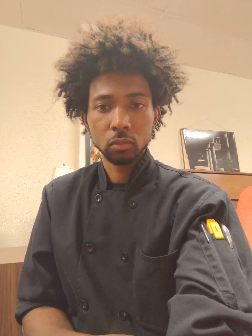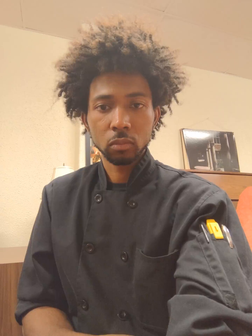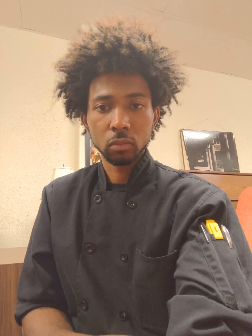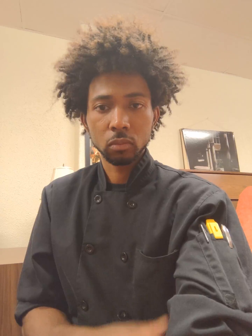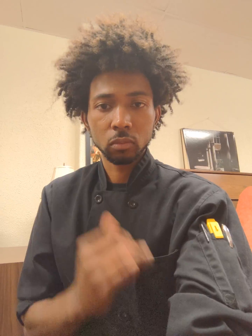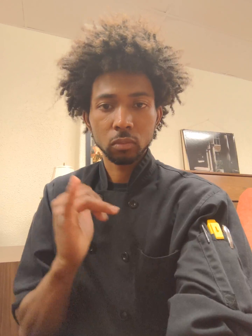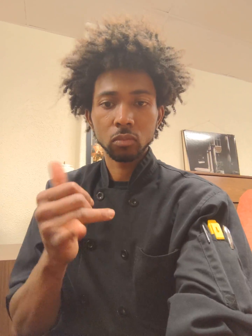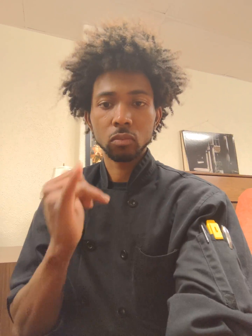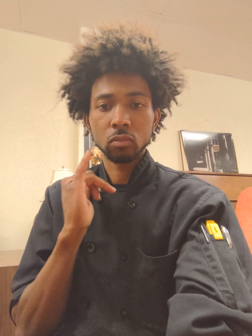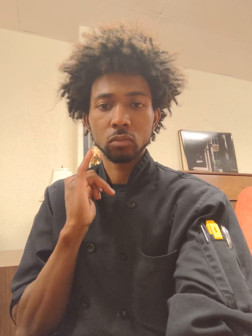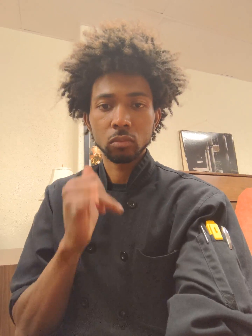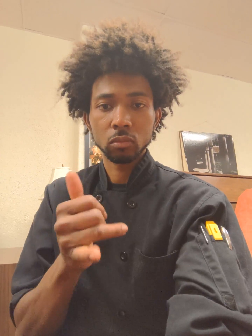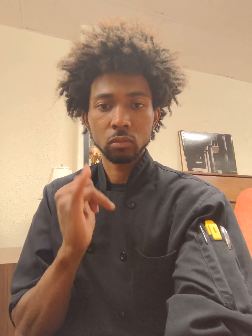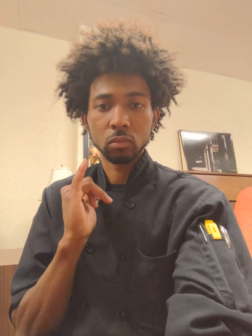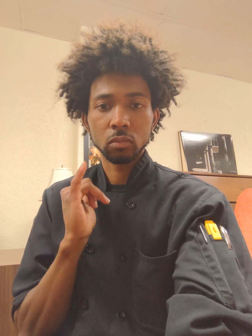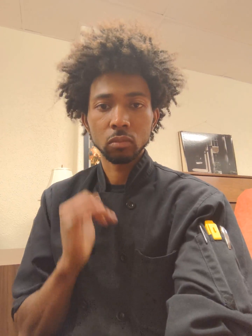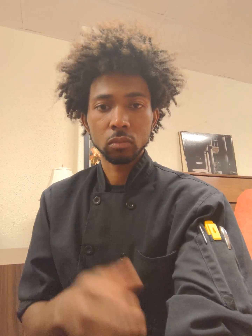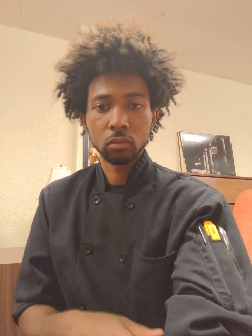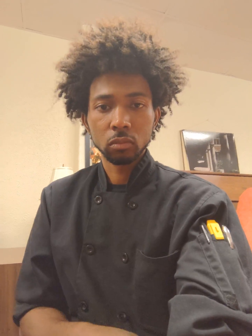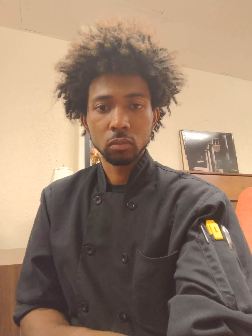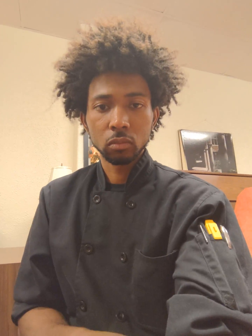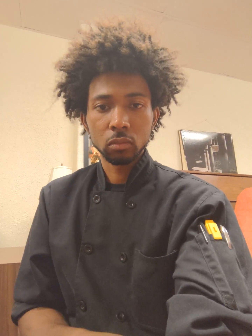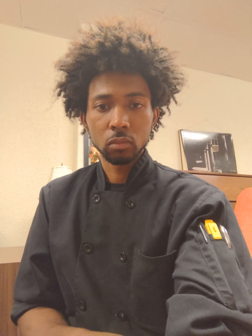rocking chair